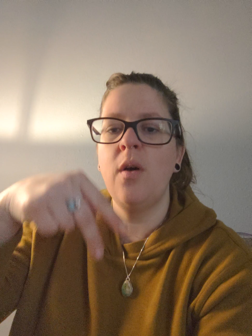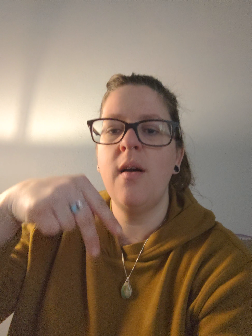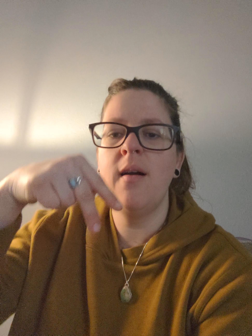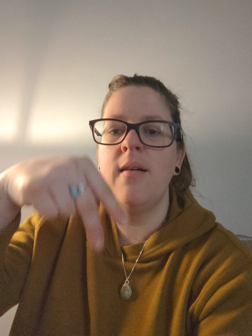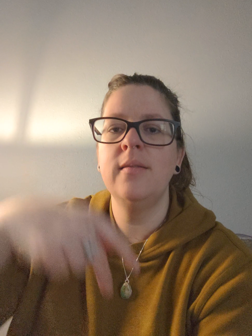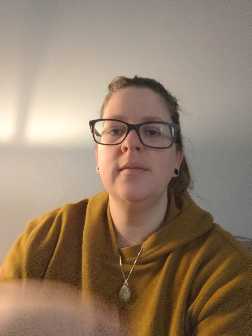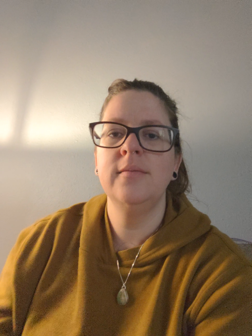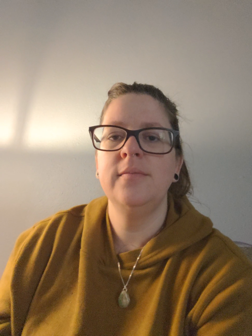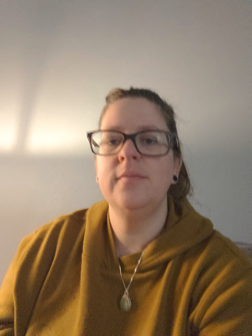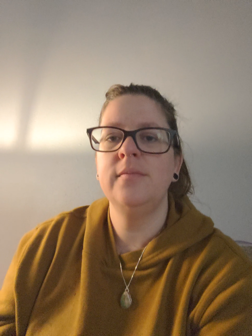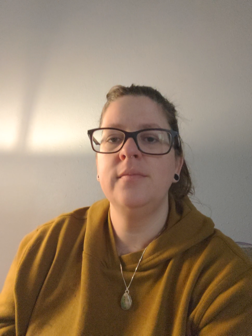ride